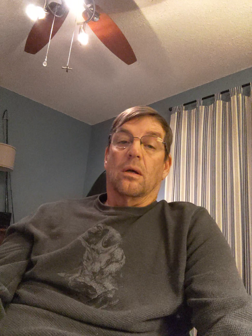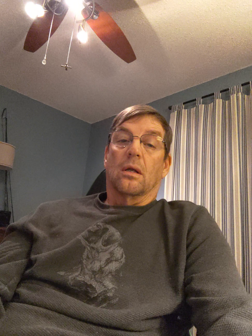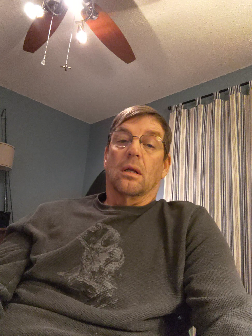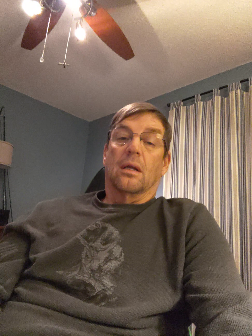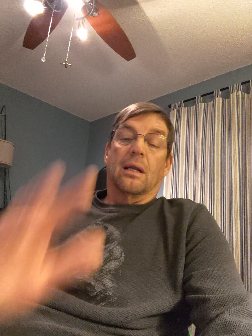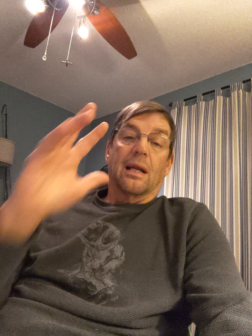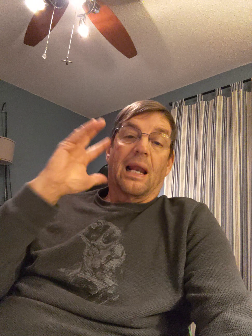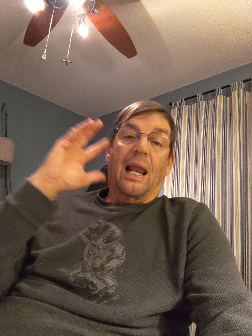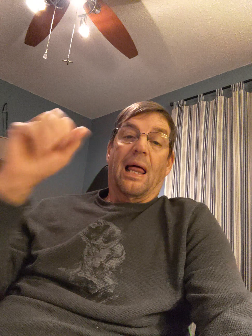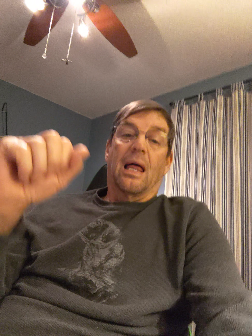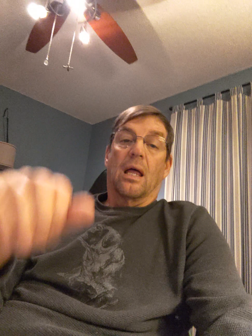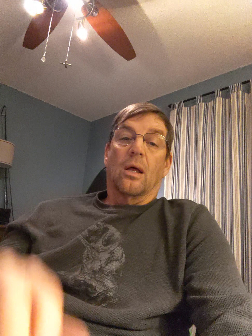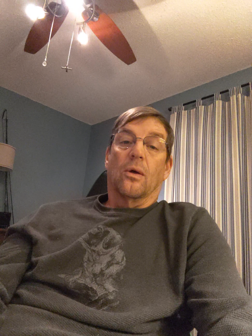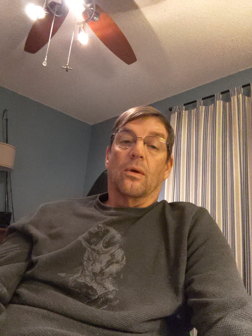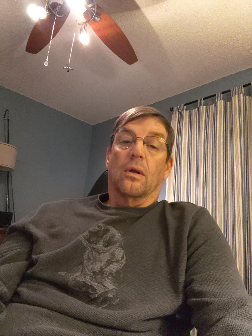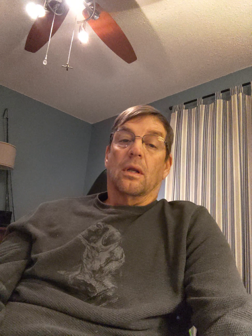loud